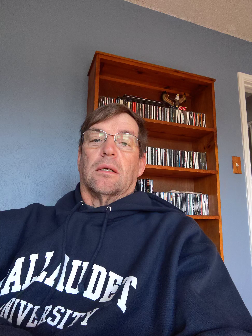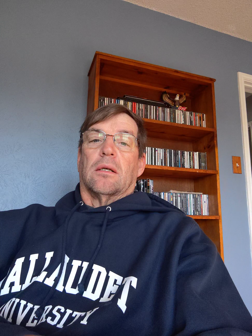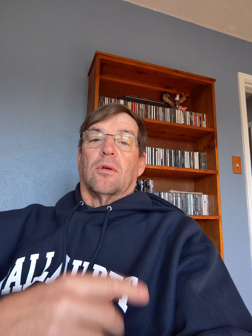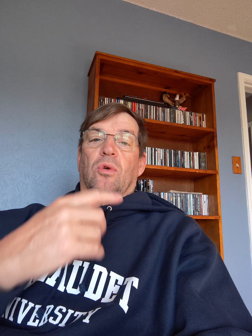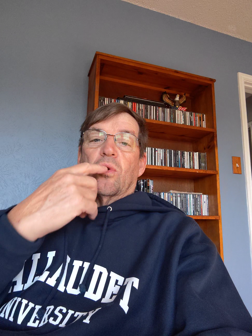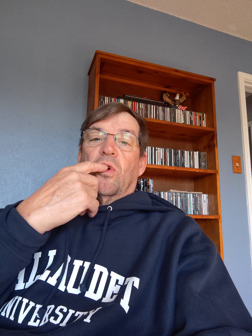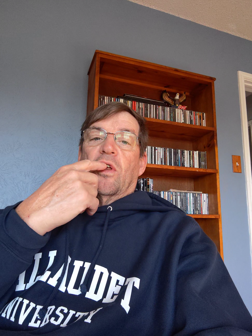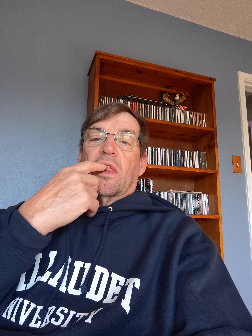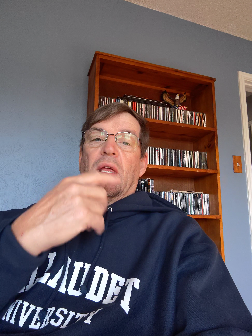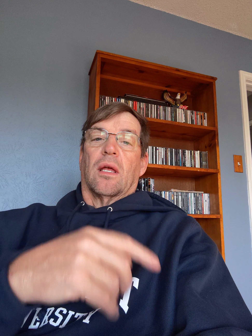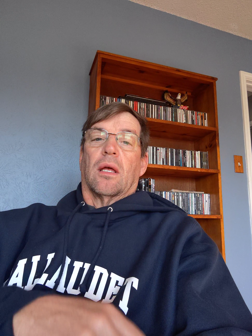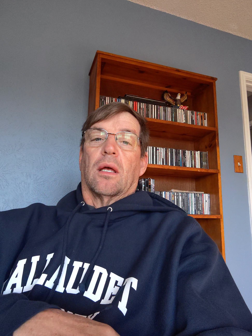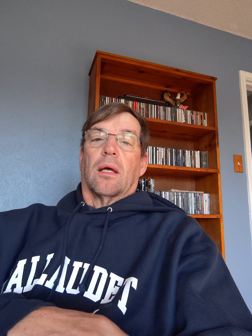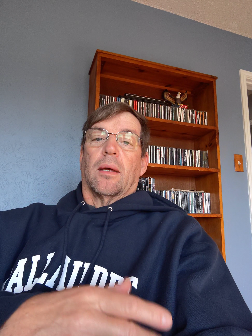tooth